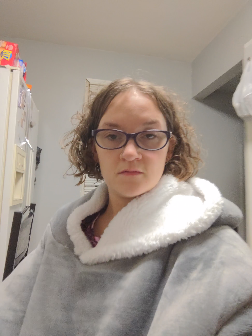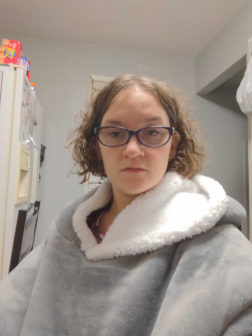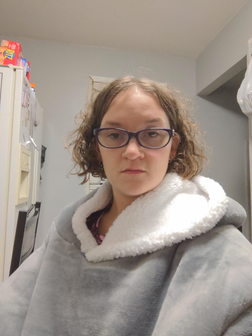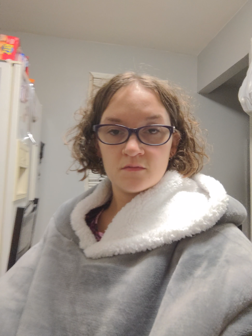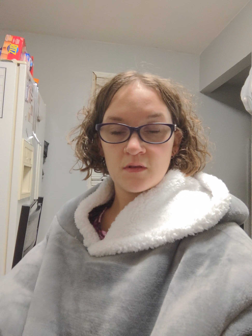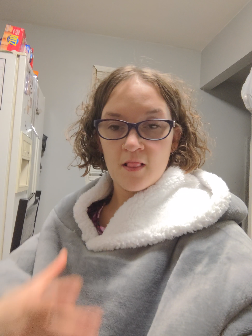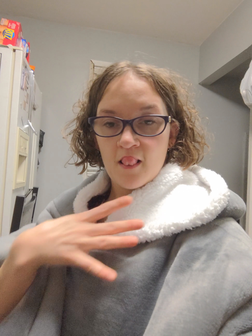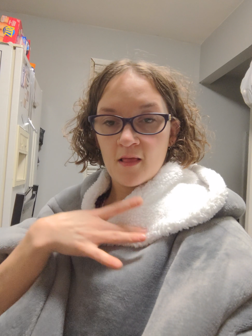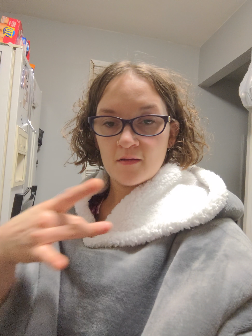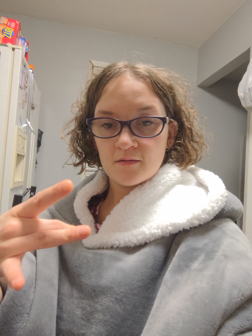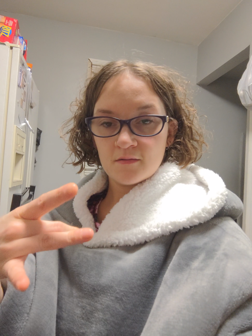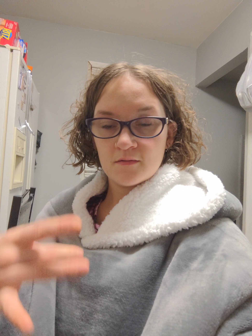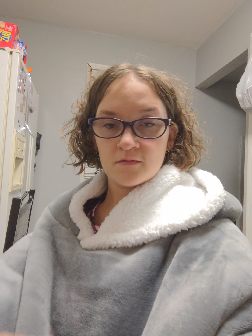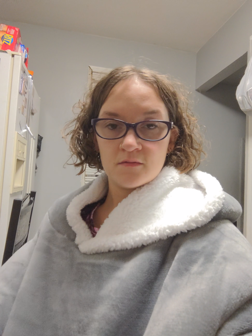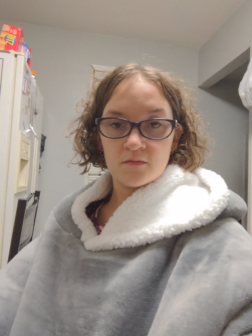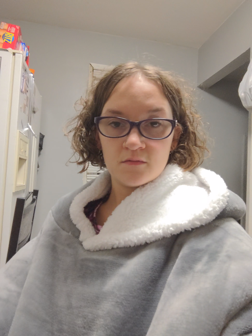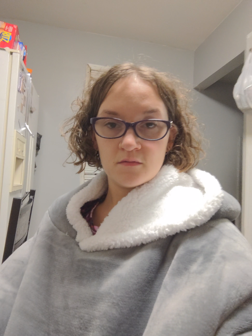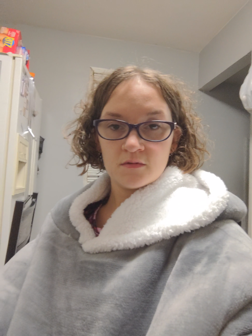like